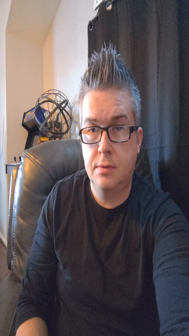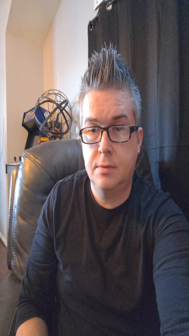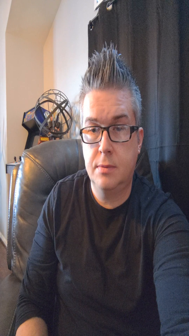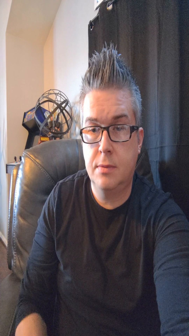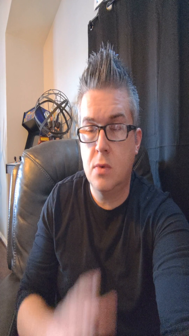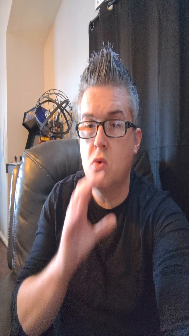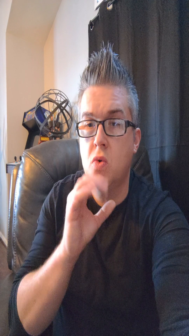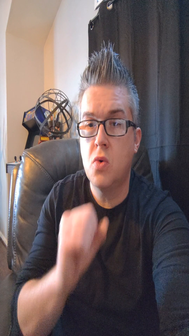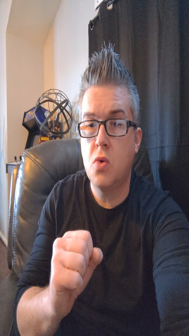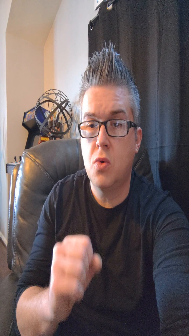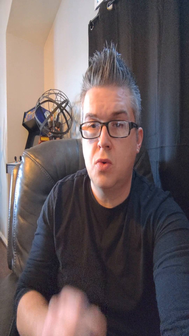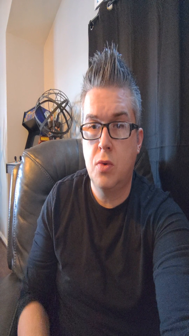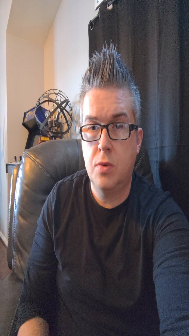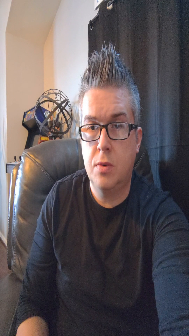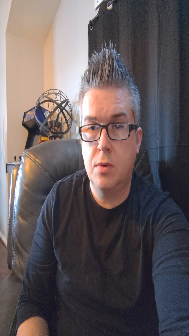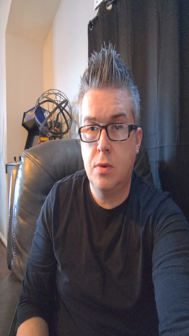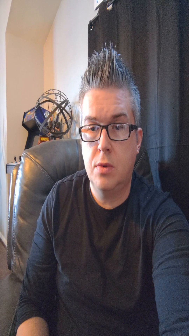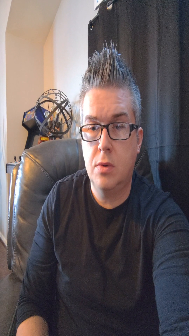old